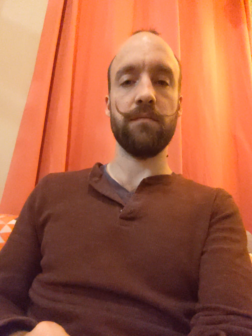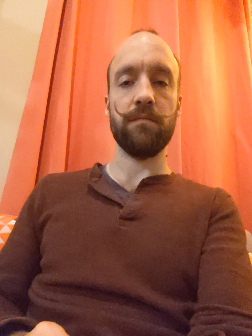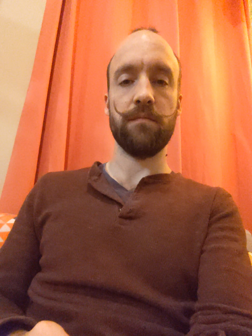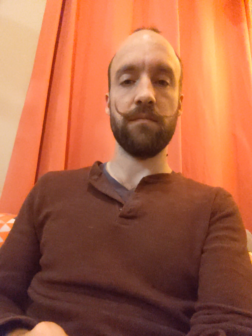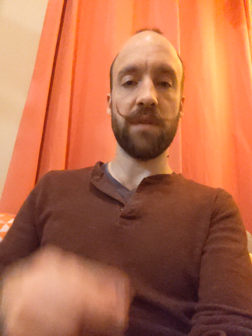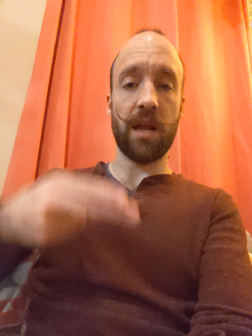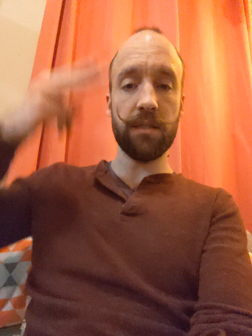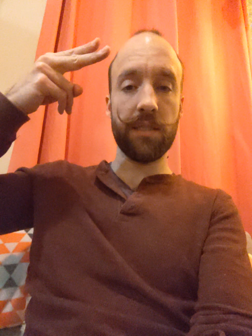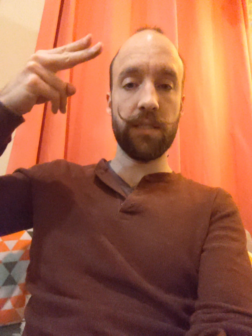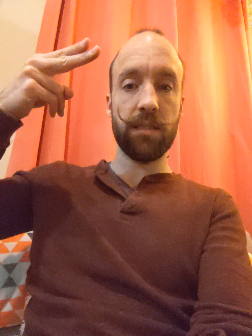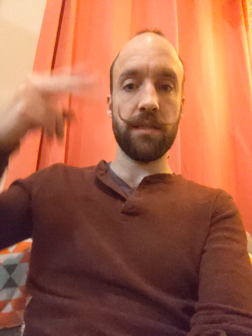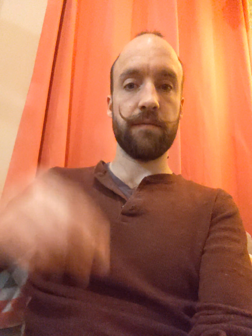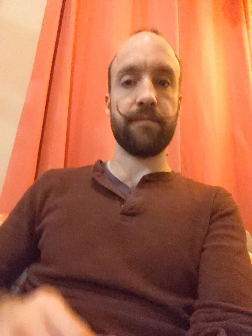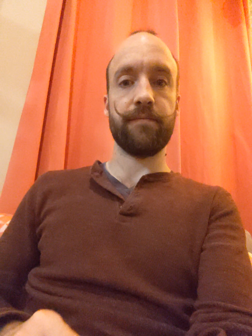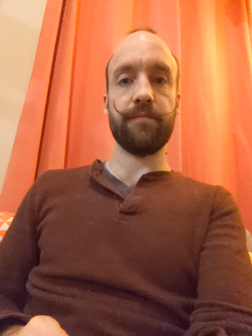high